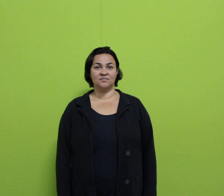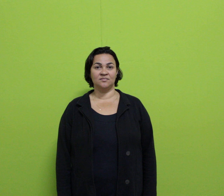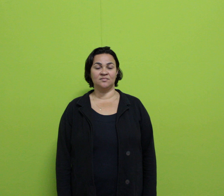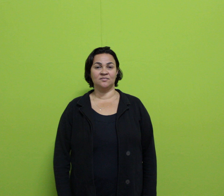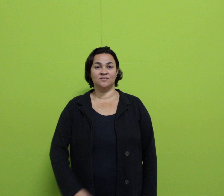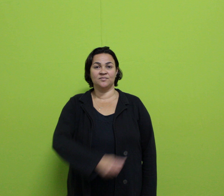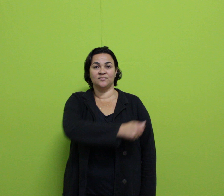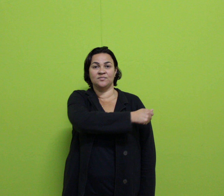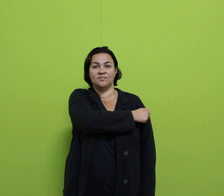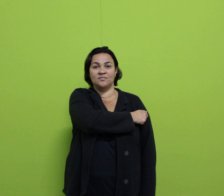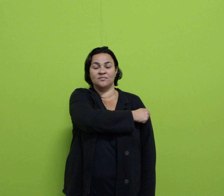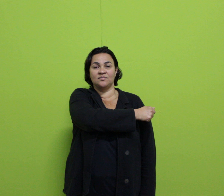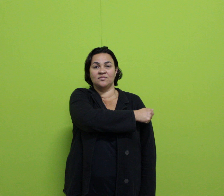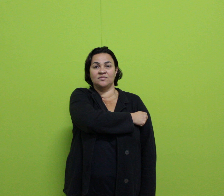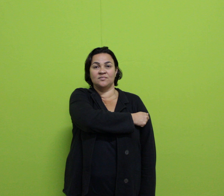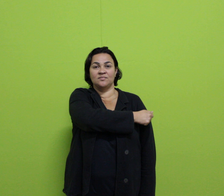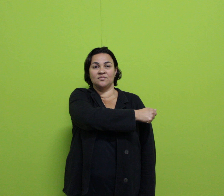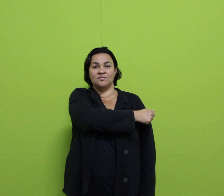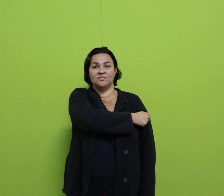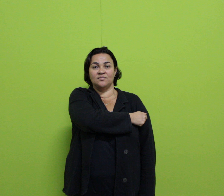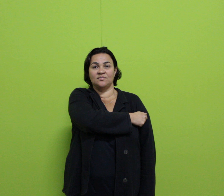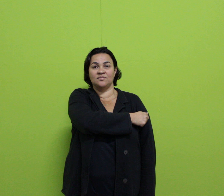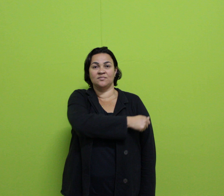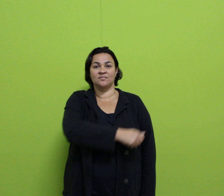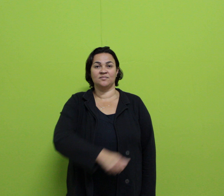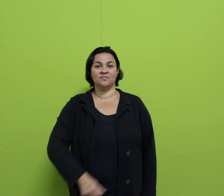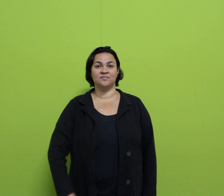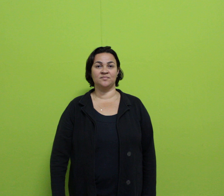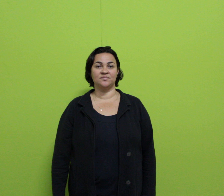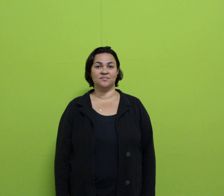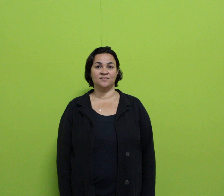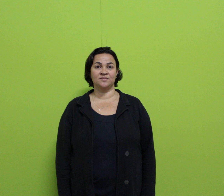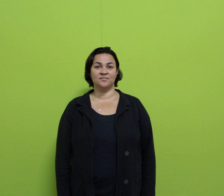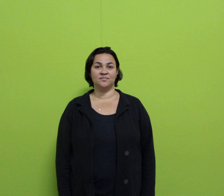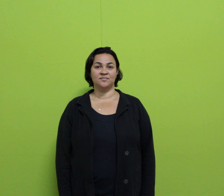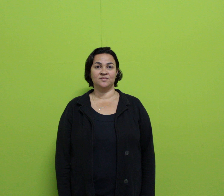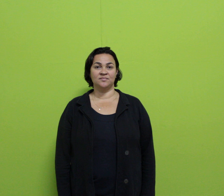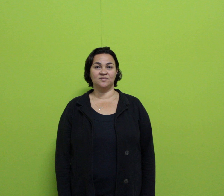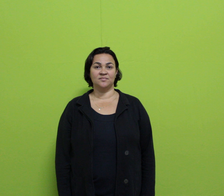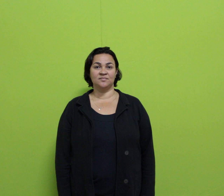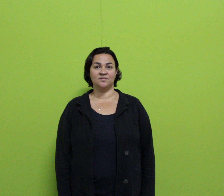aluno